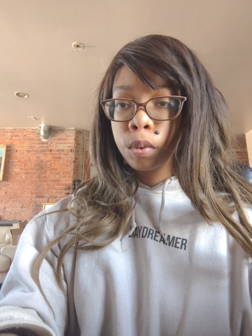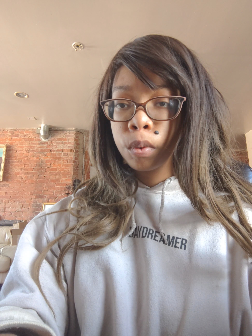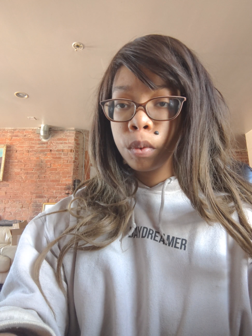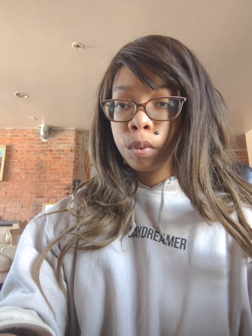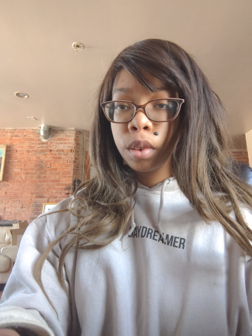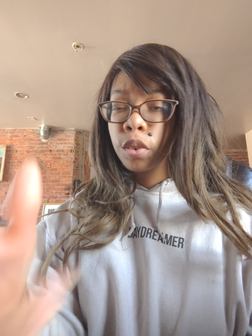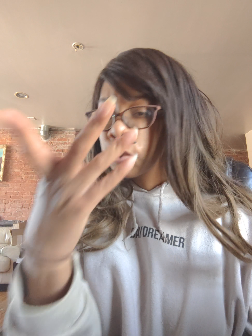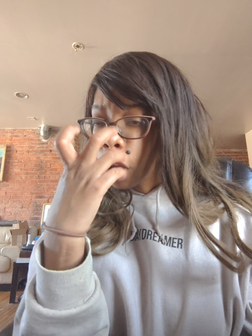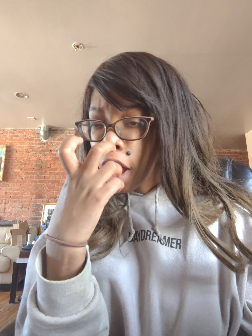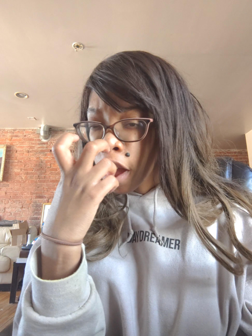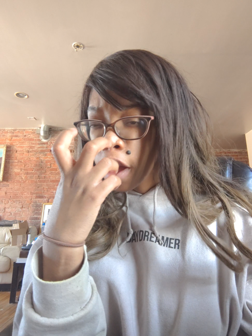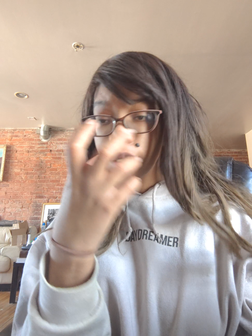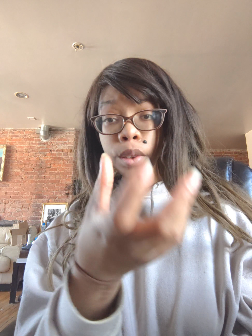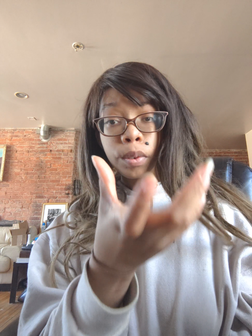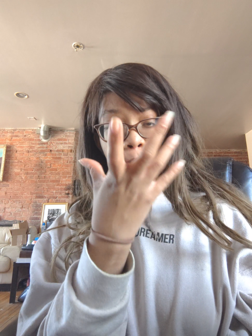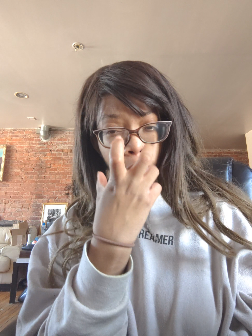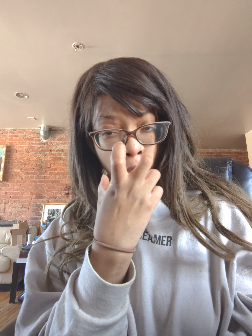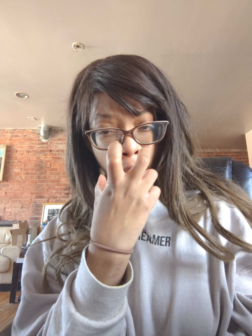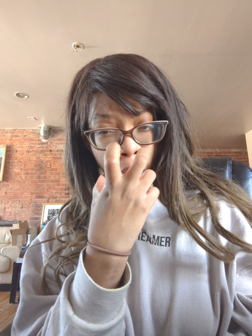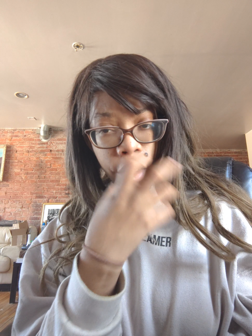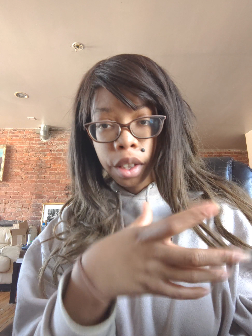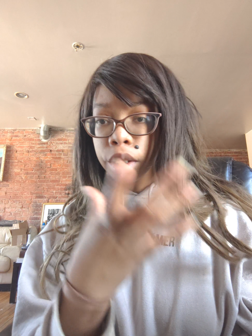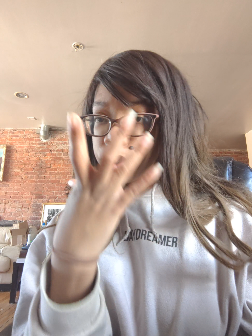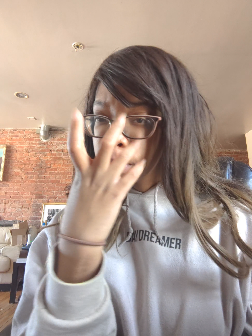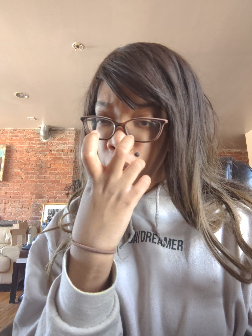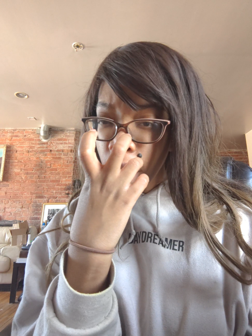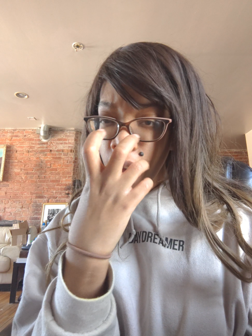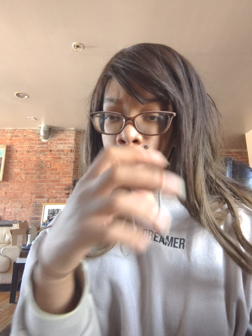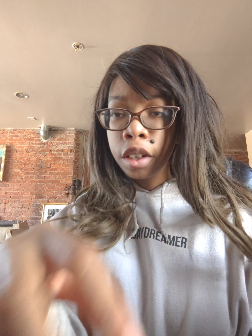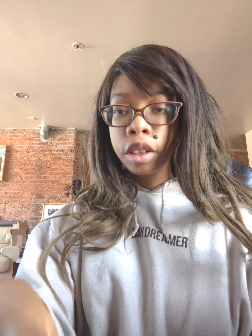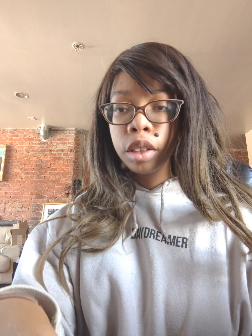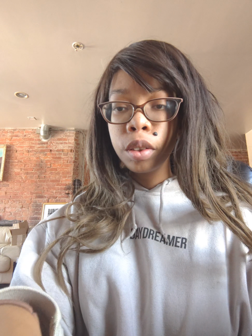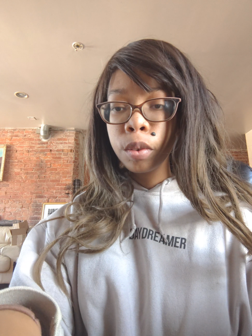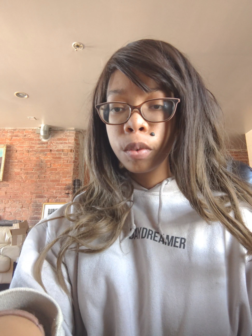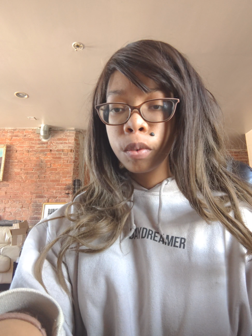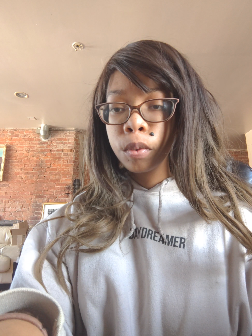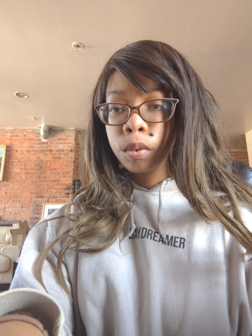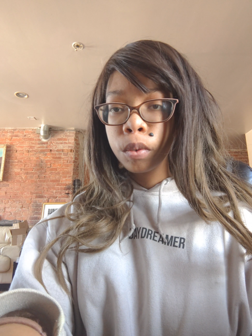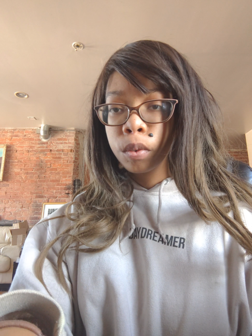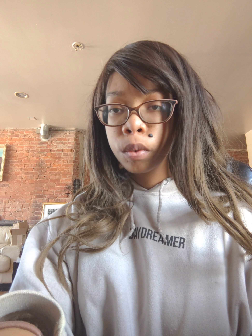mad